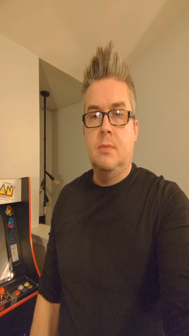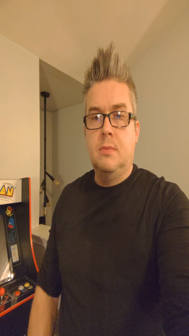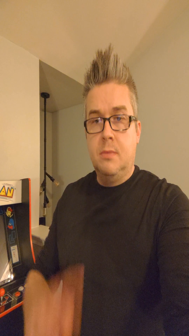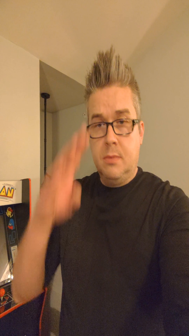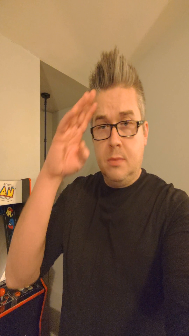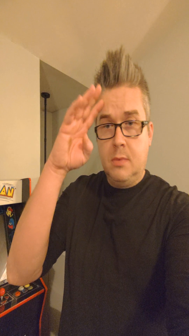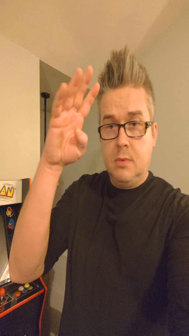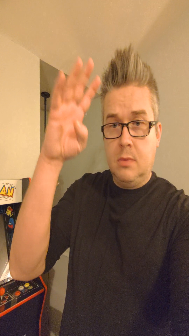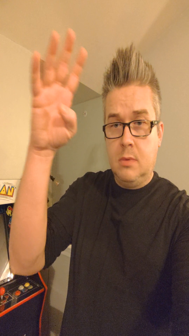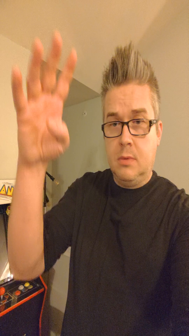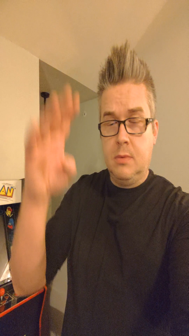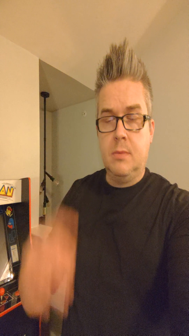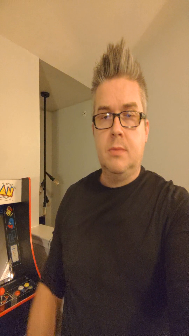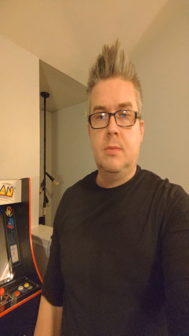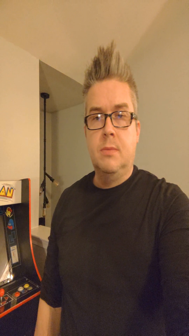pretend